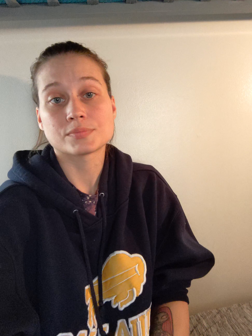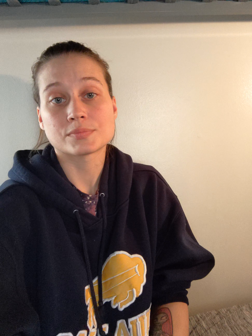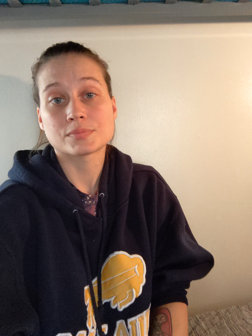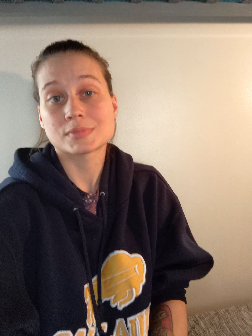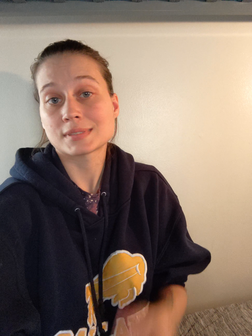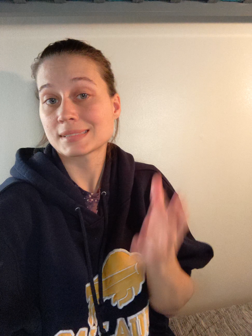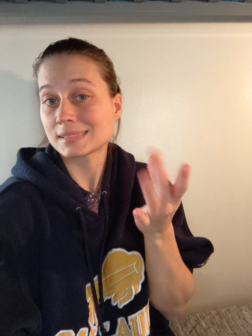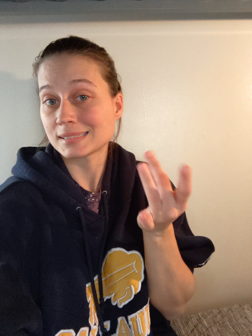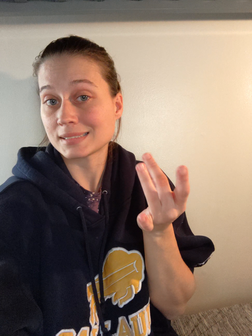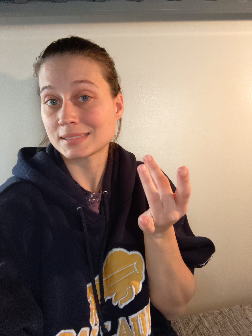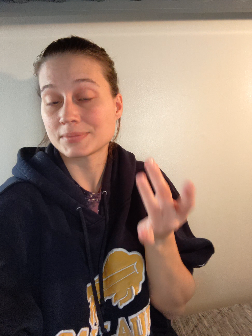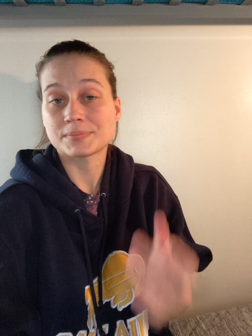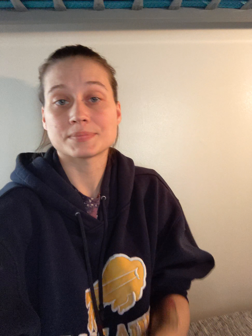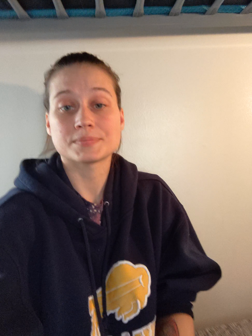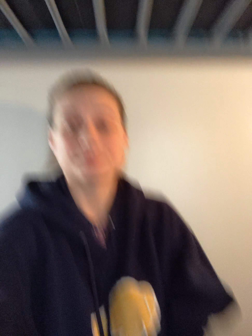sticky